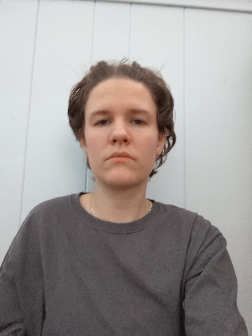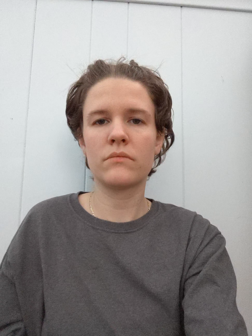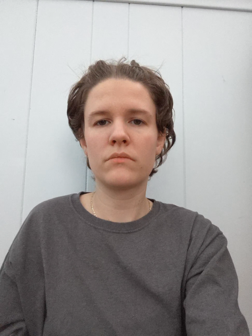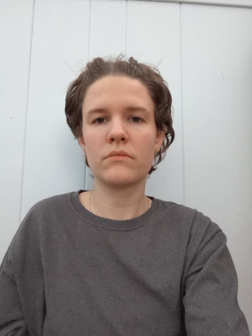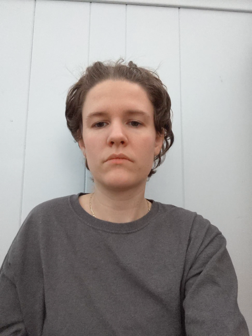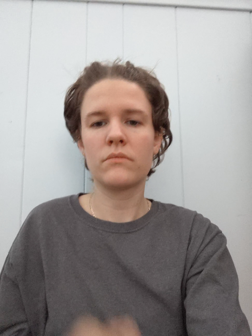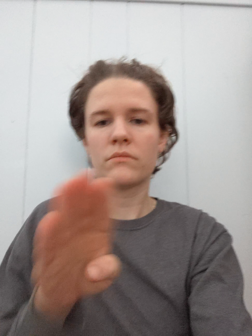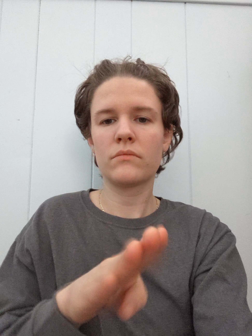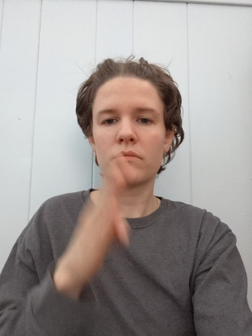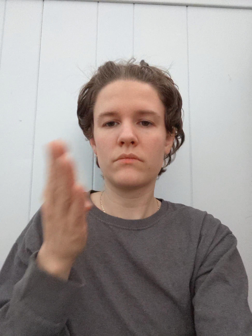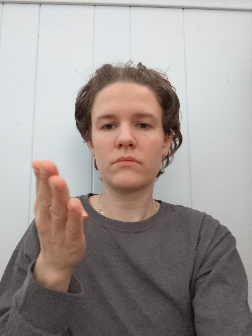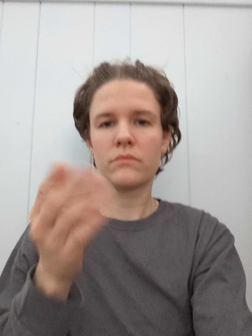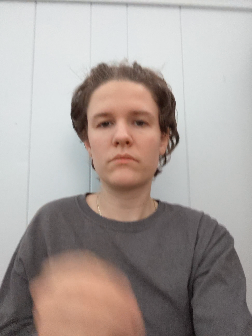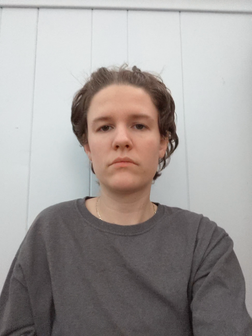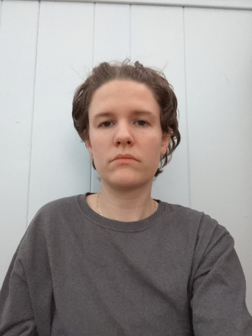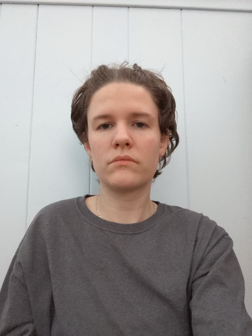open